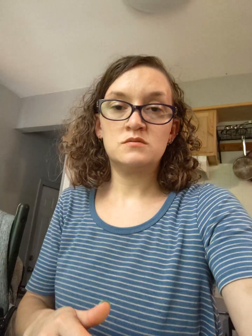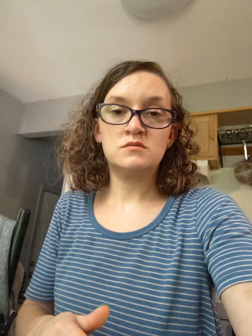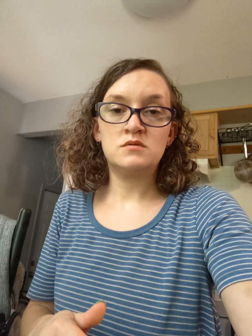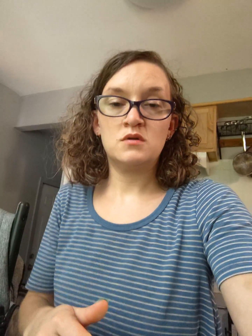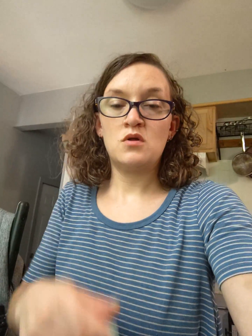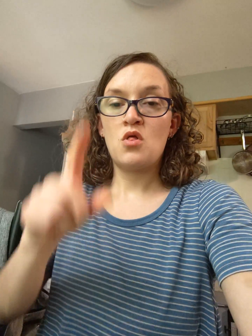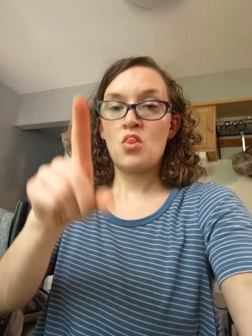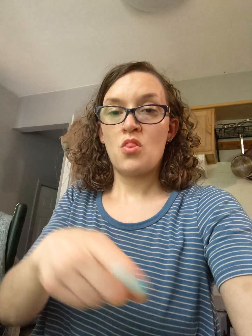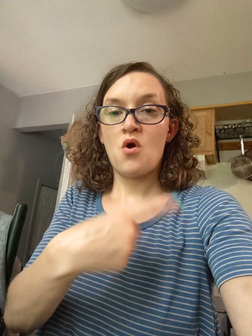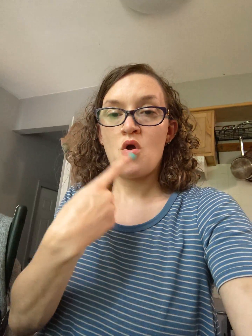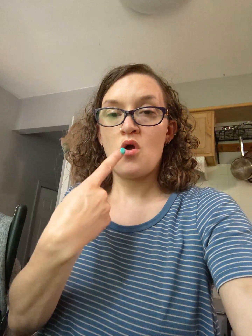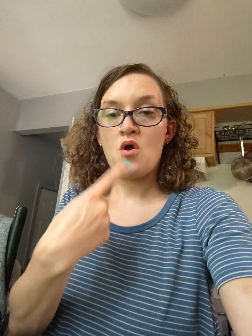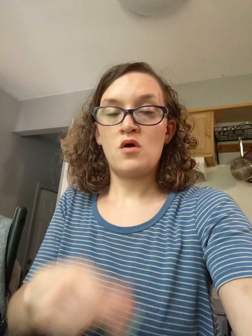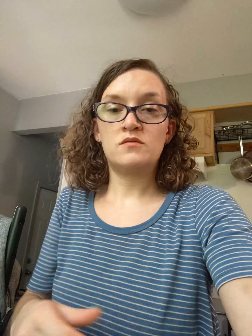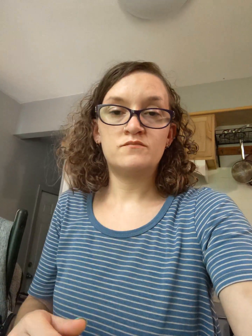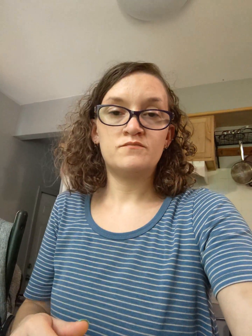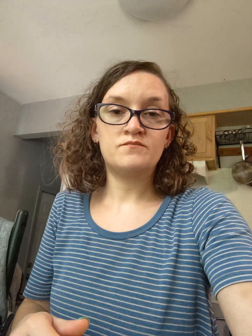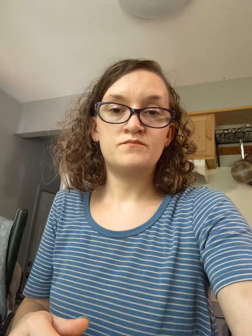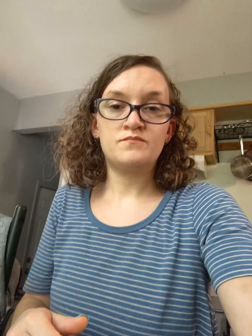long